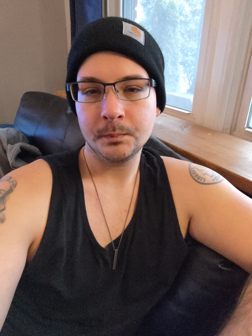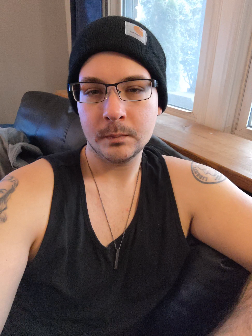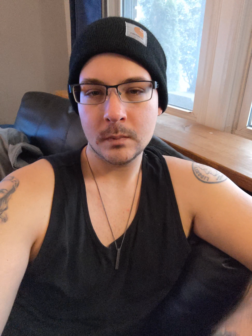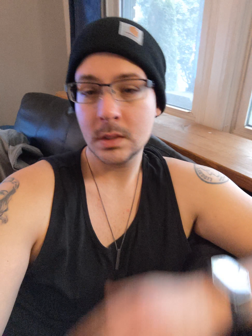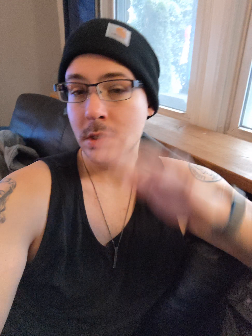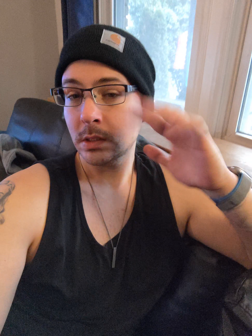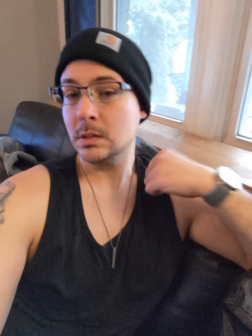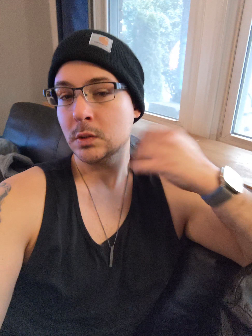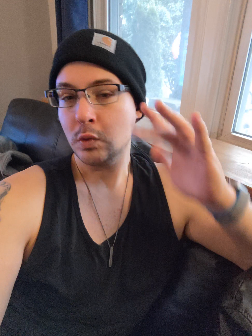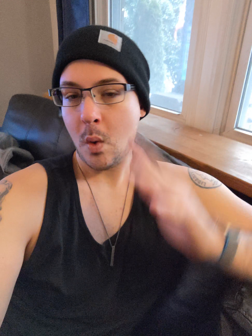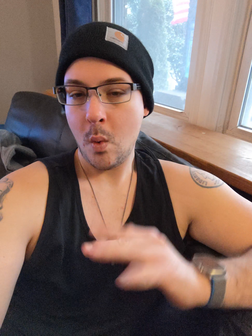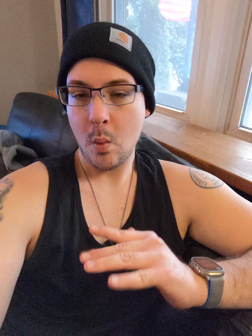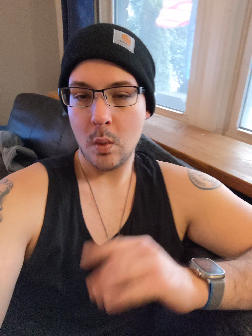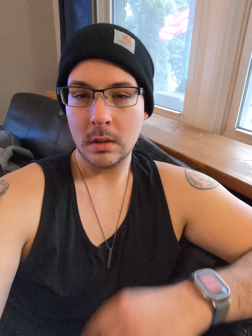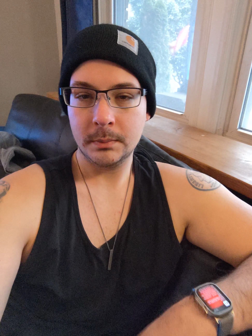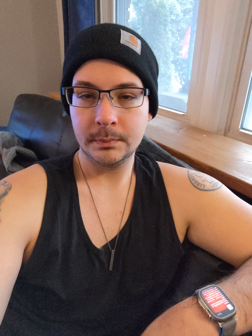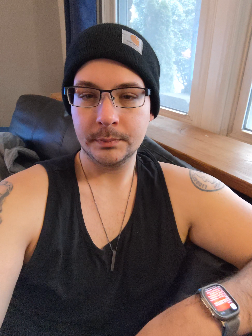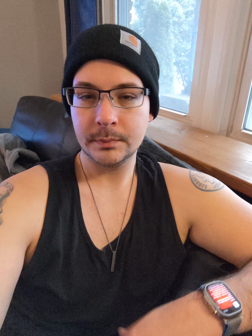snow